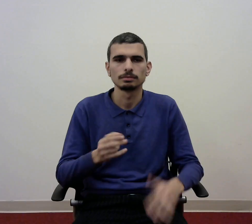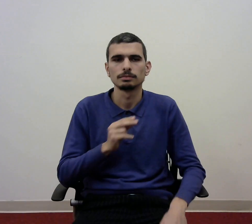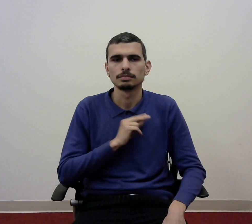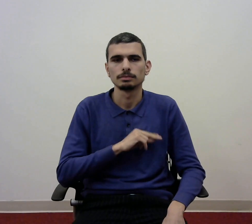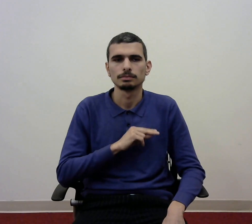iş